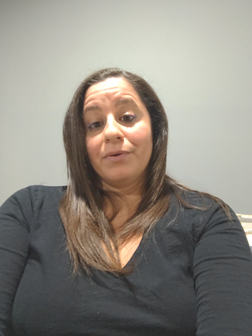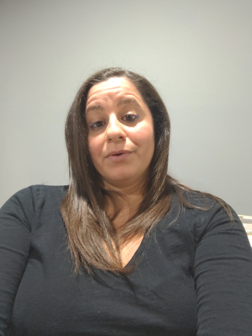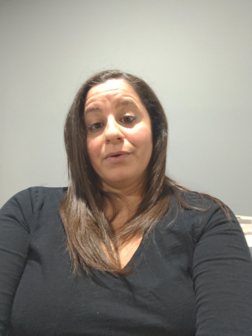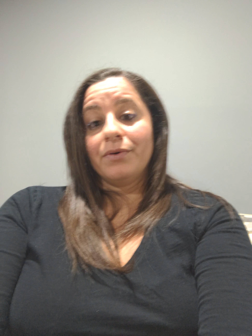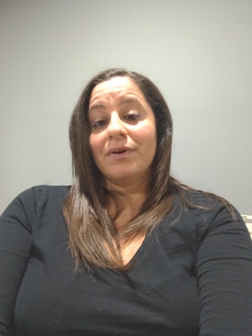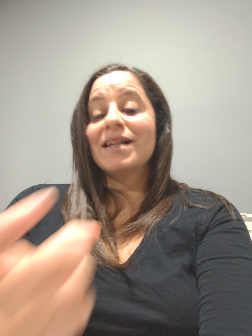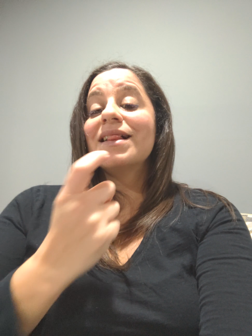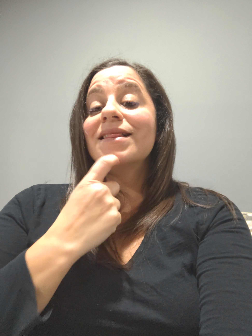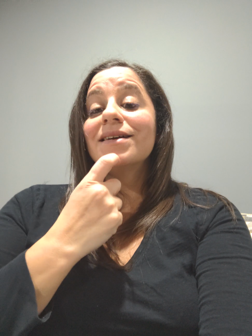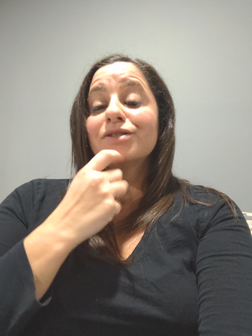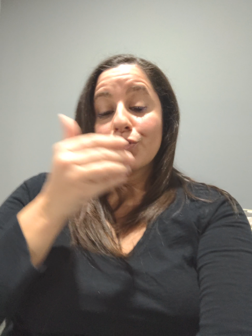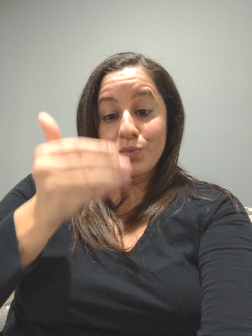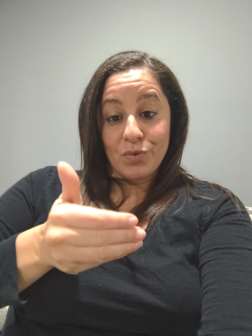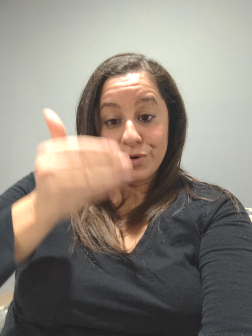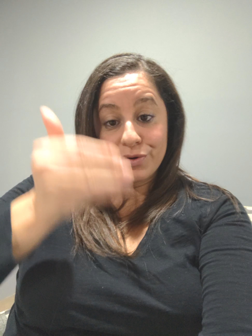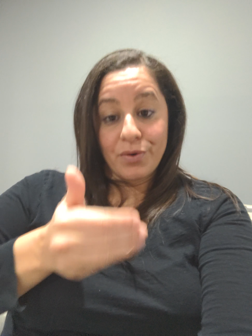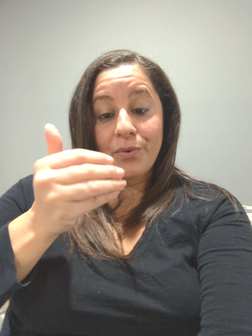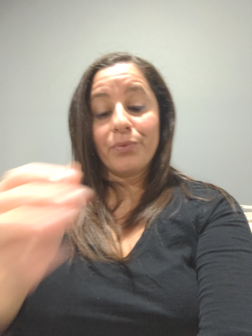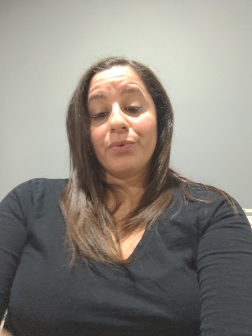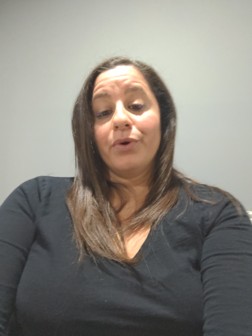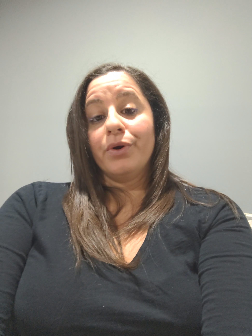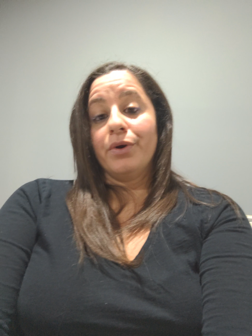window